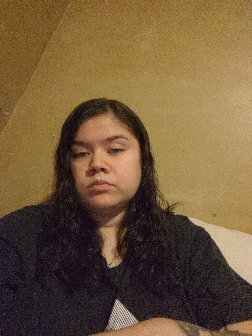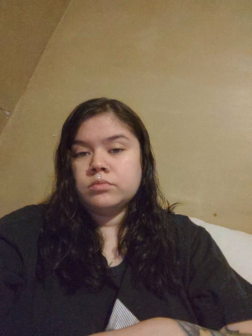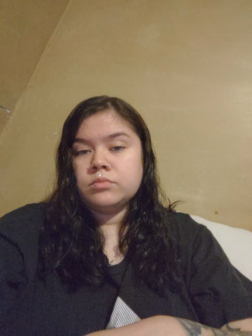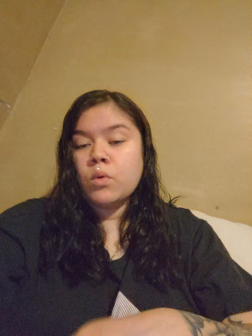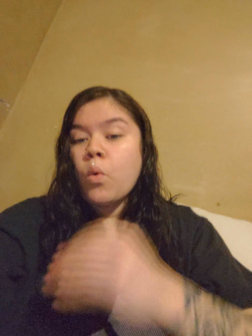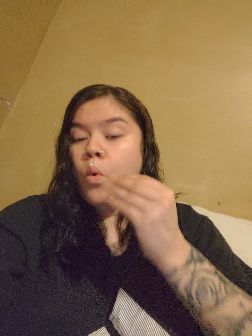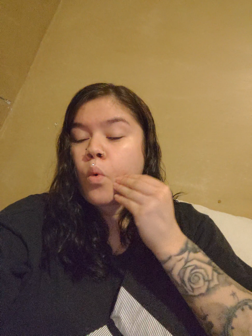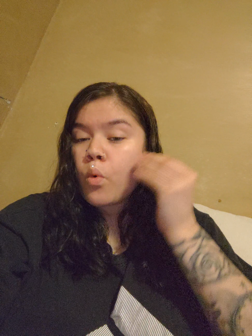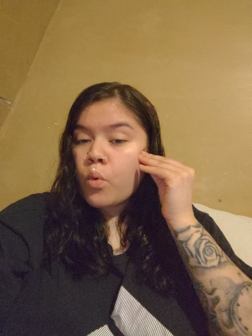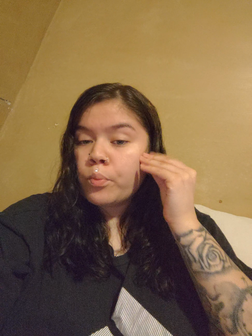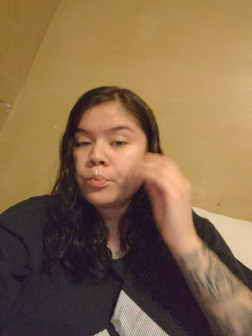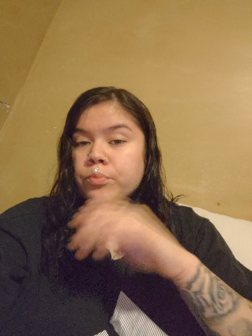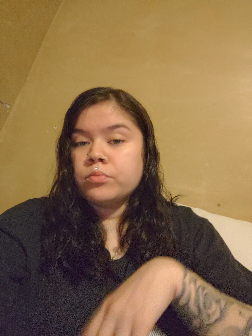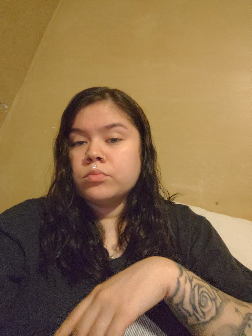home